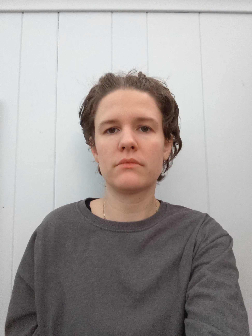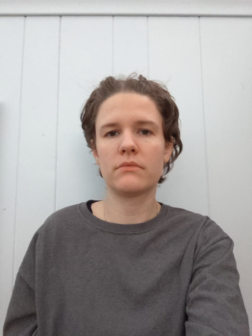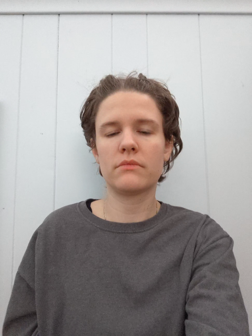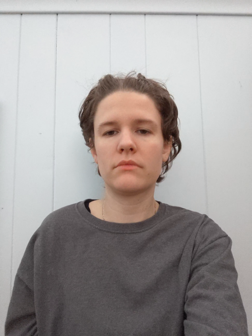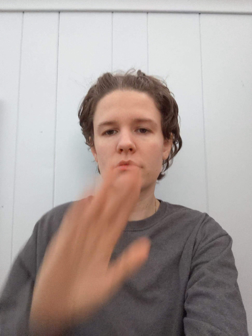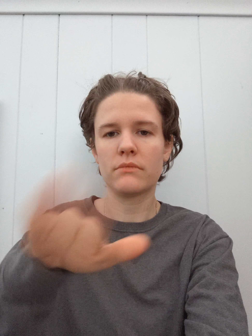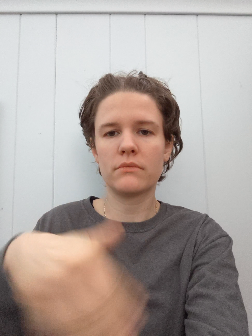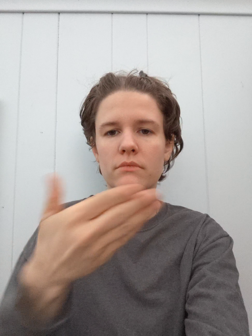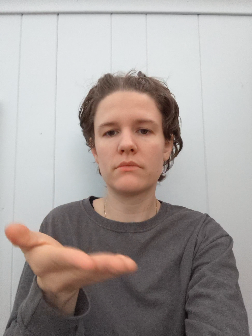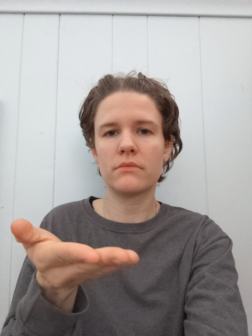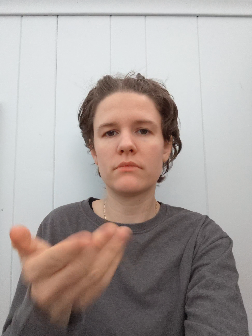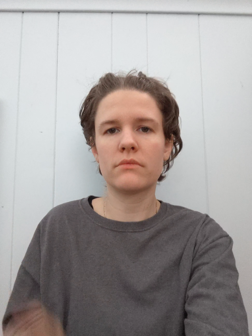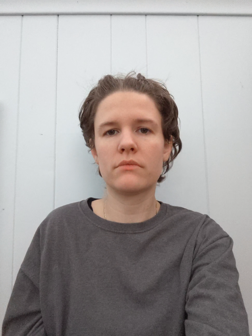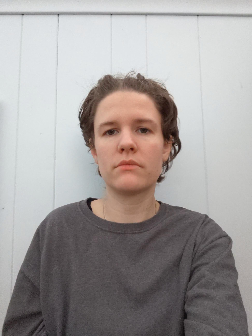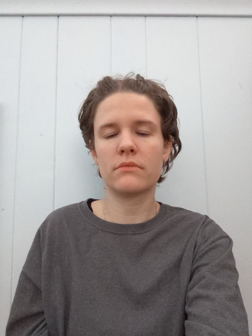all